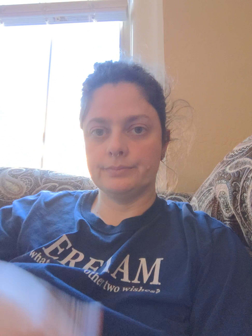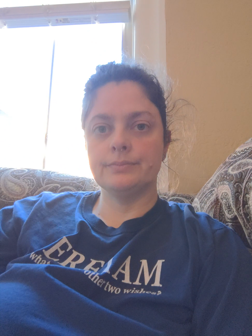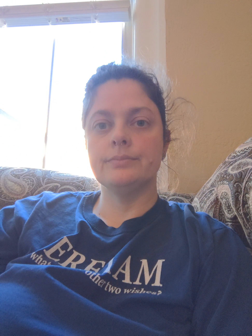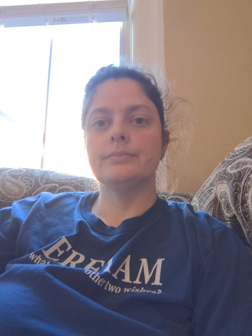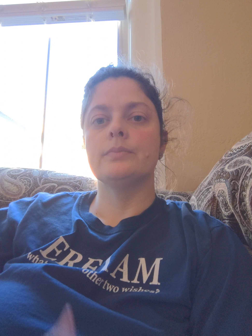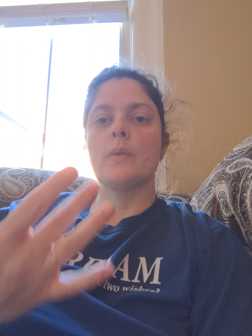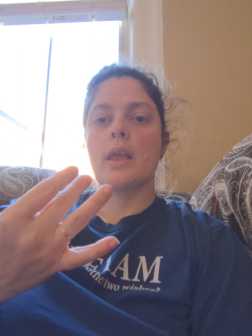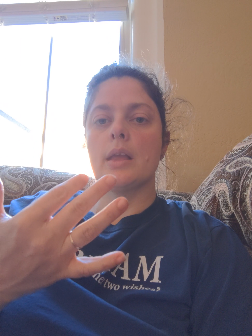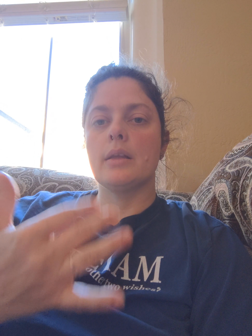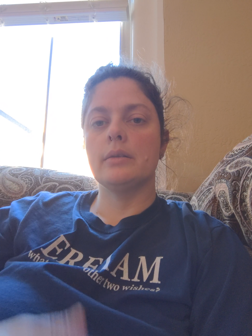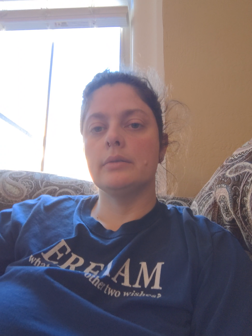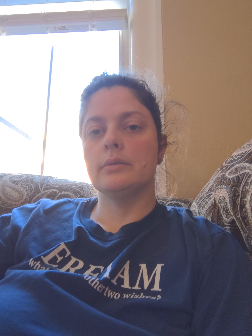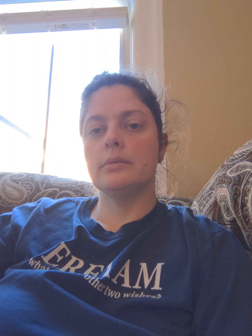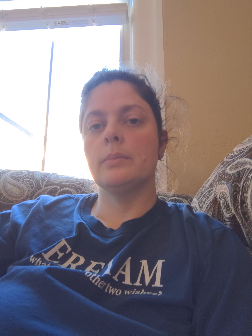wait